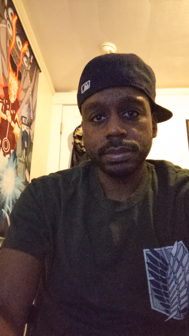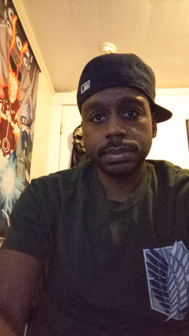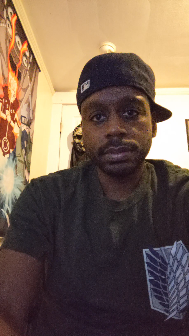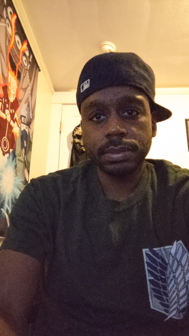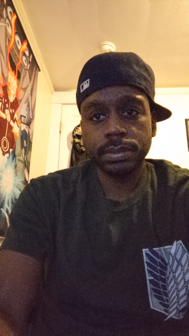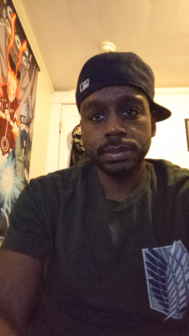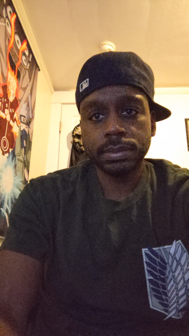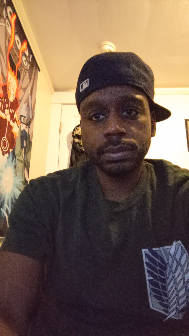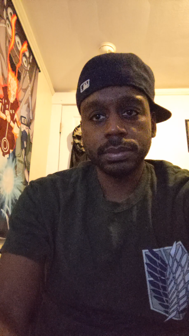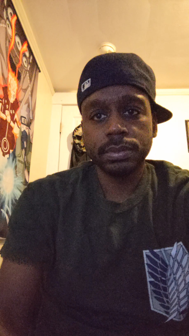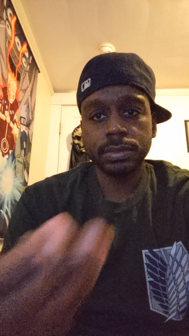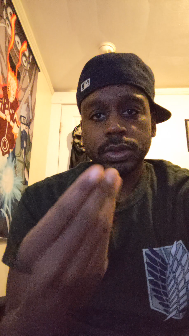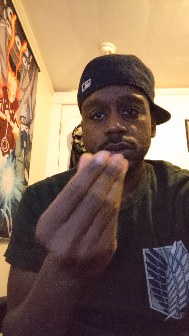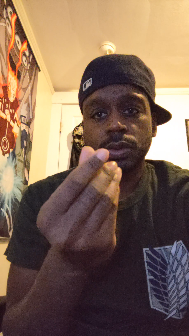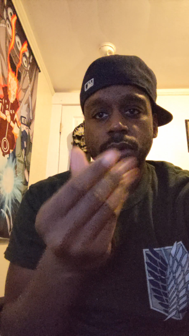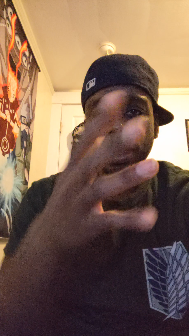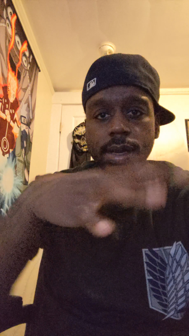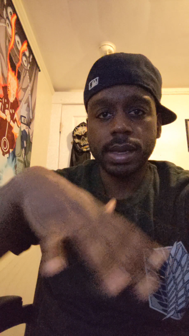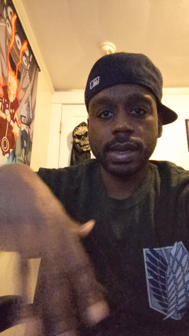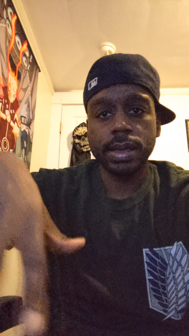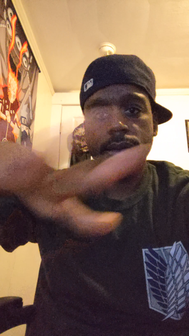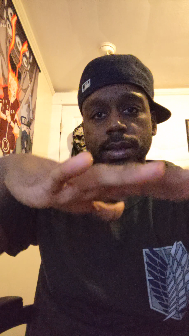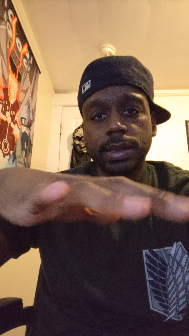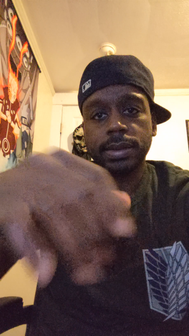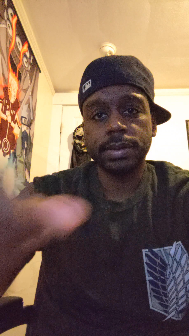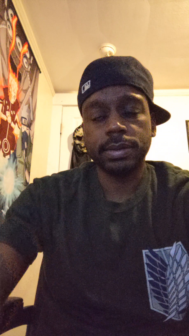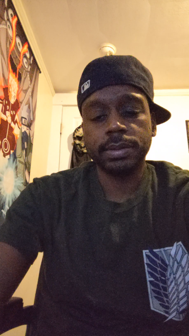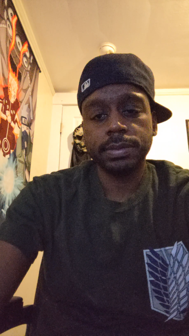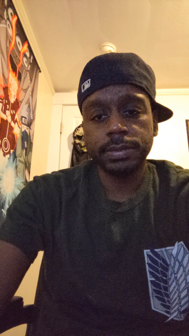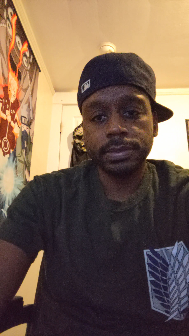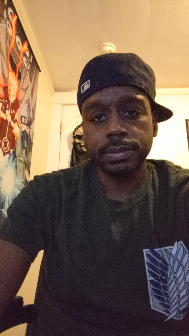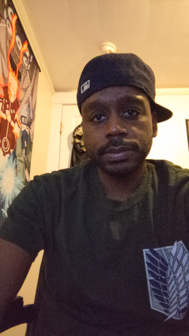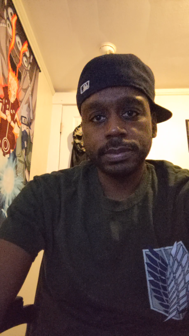garden